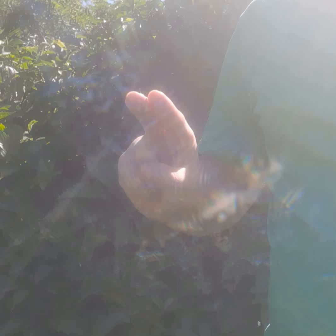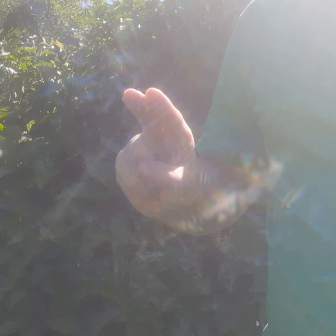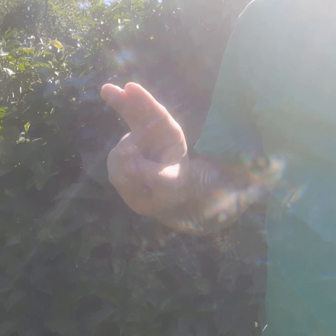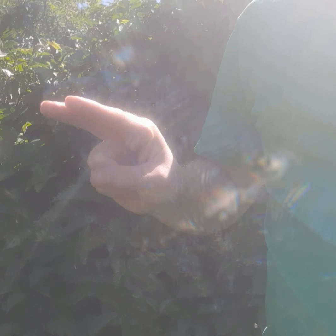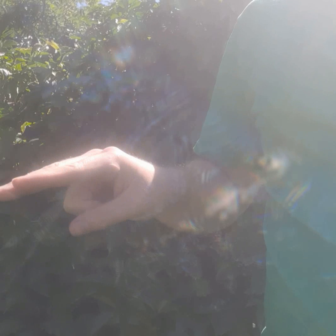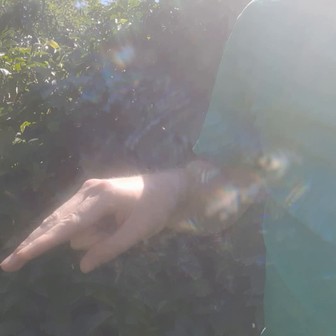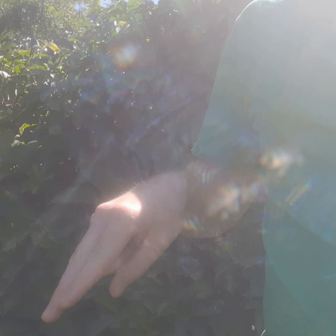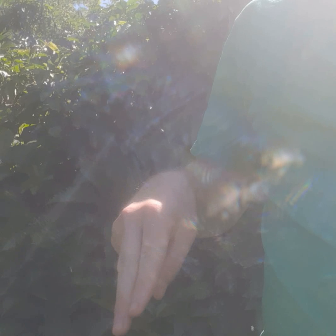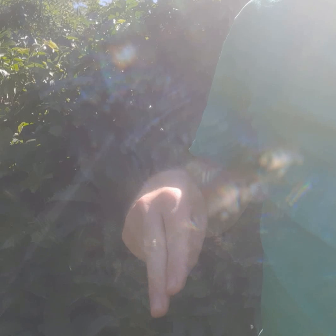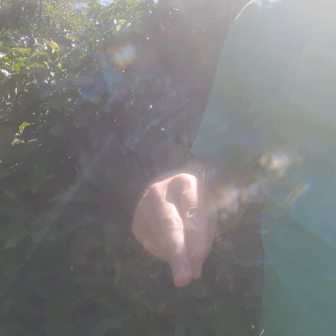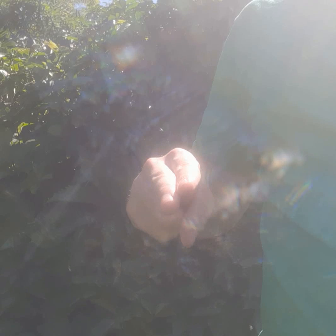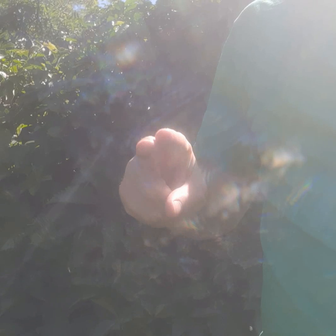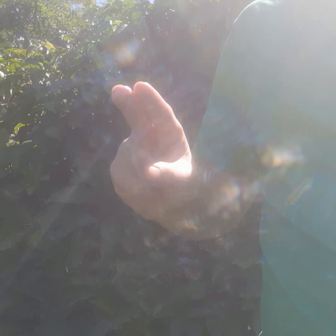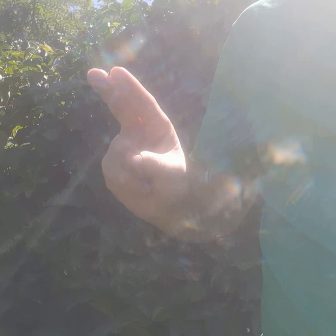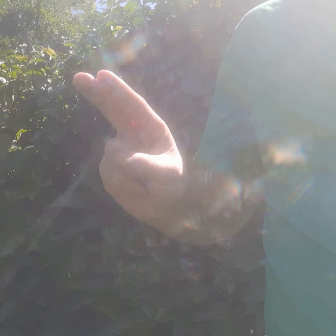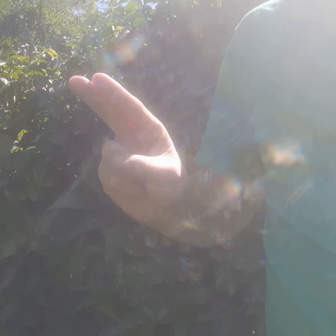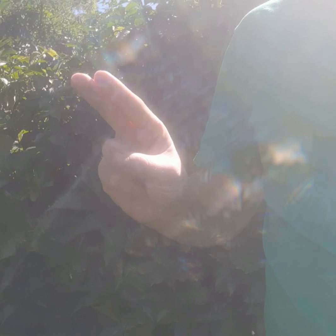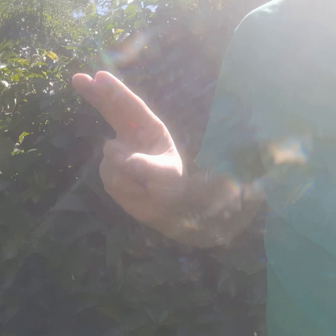Д